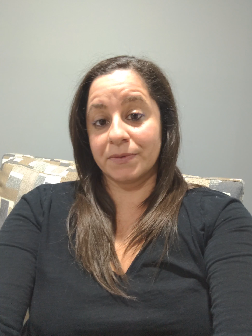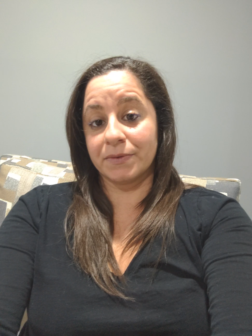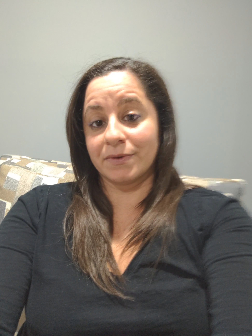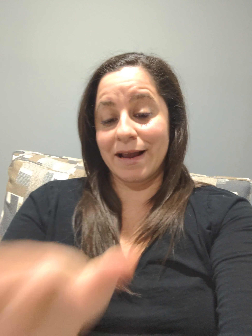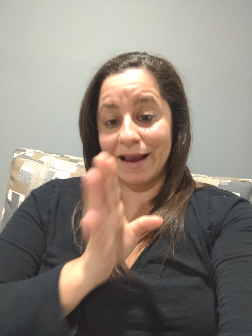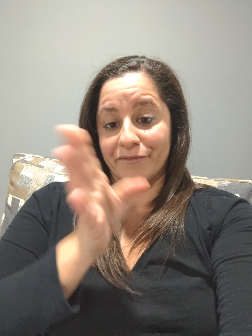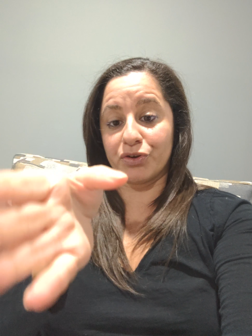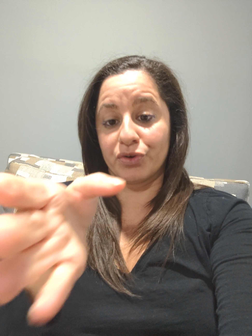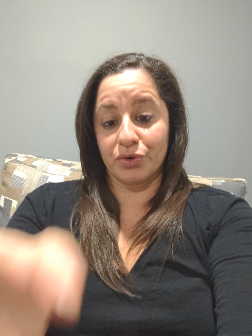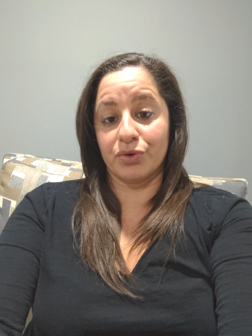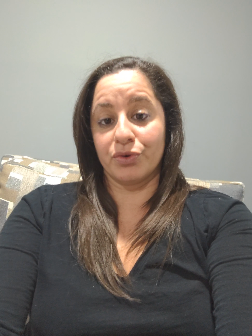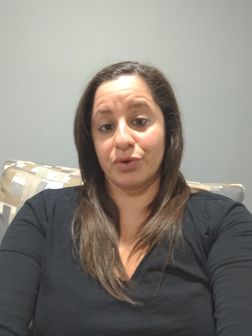after